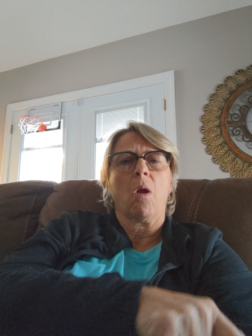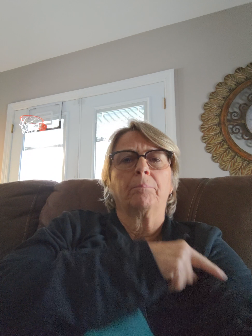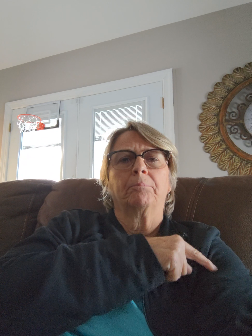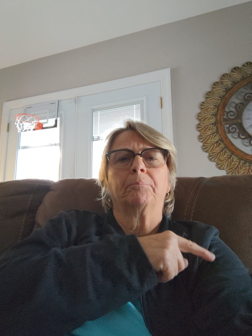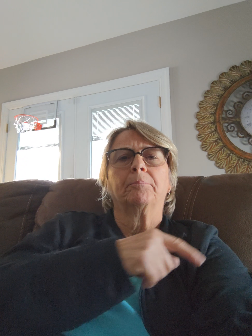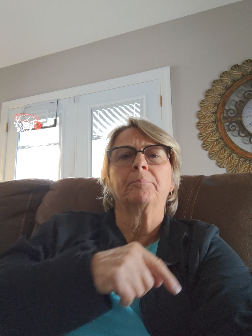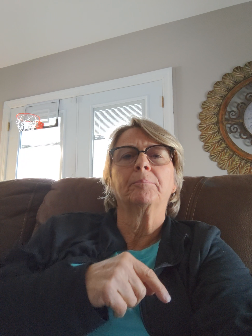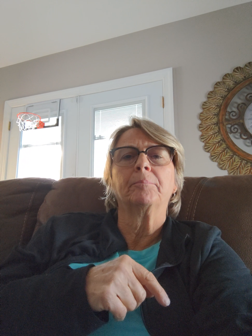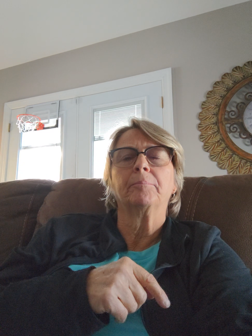arm